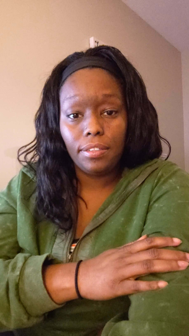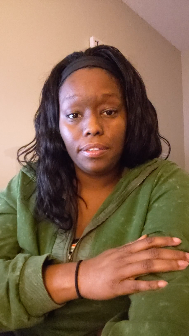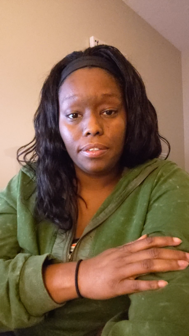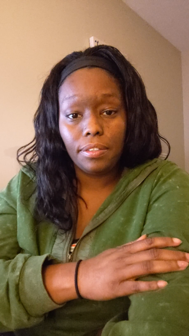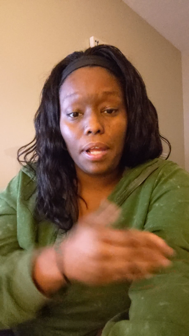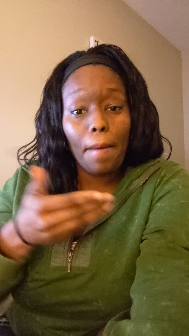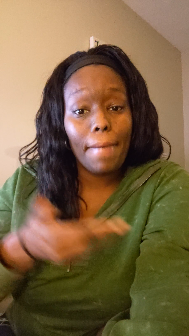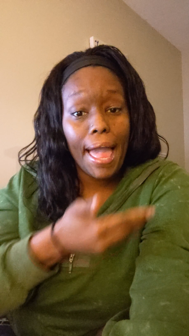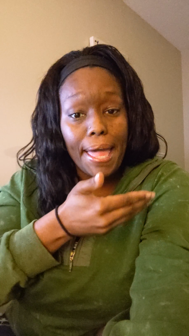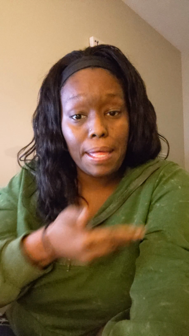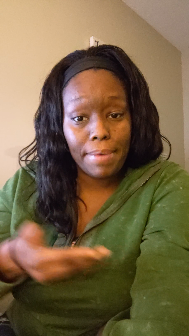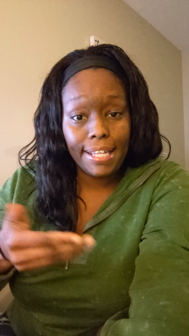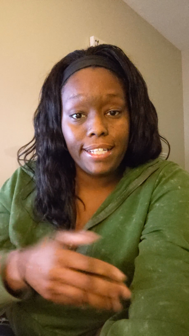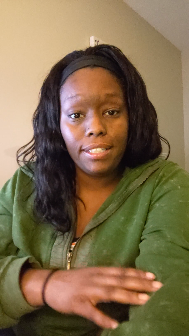baby